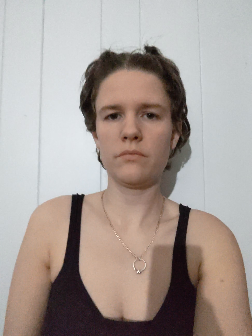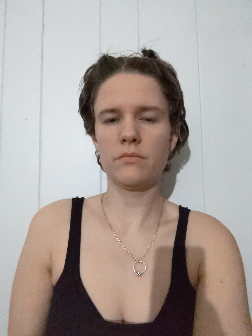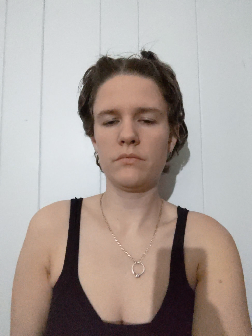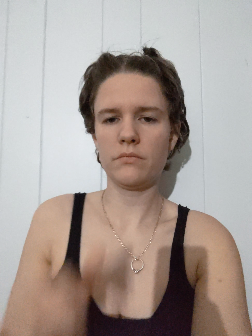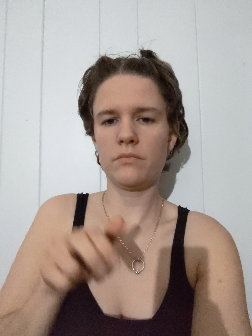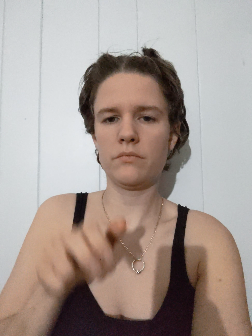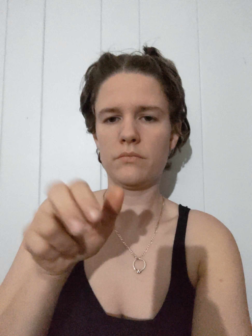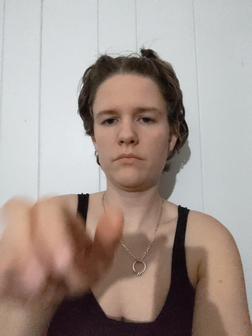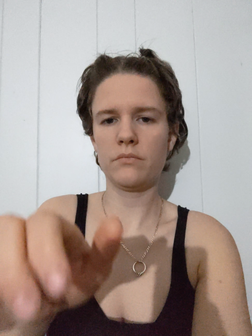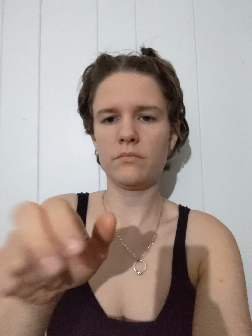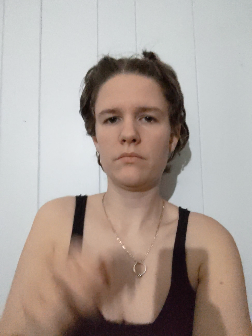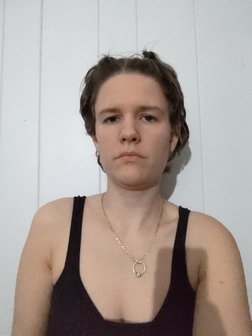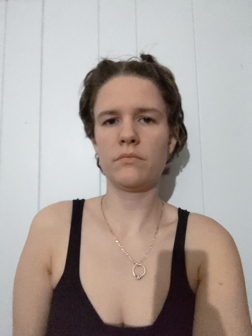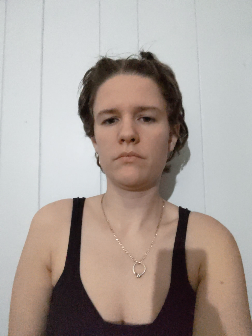ride